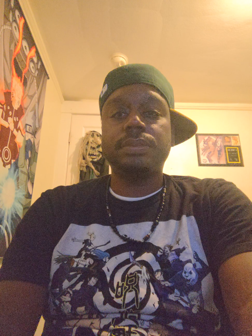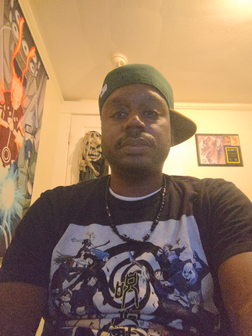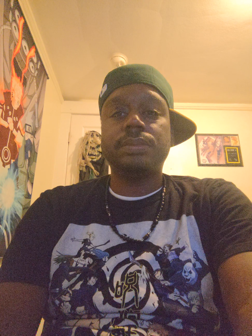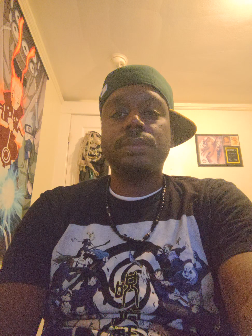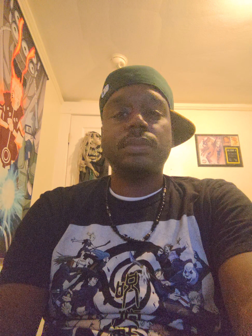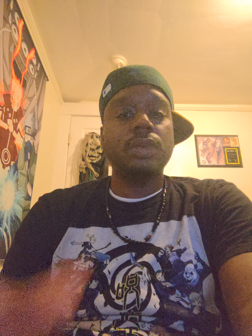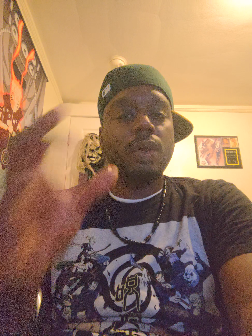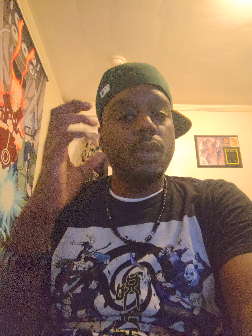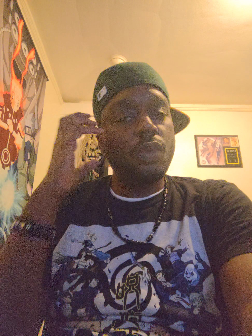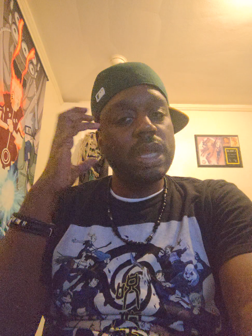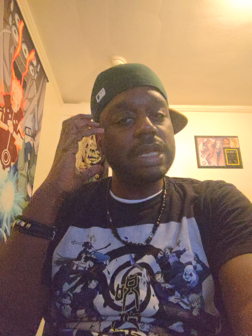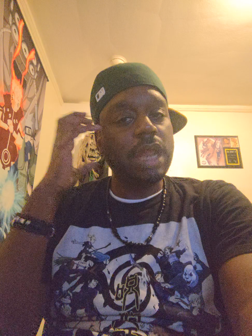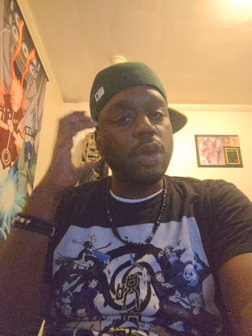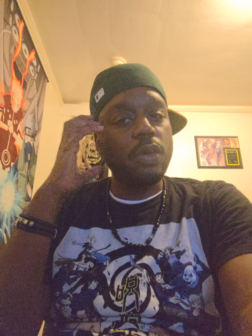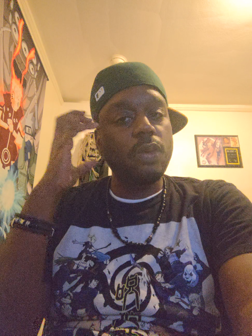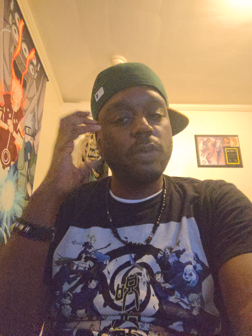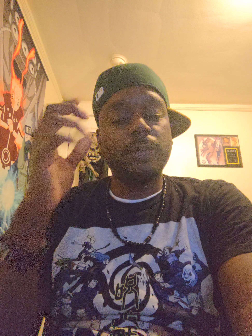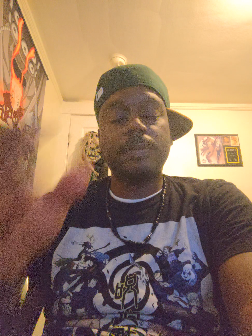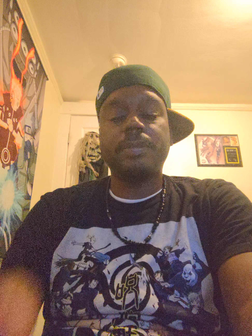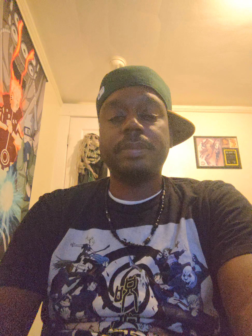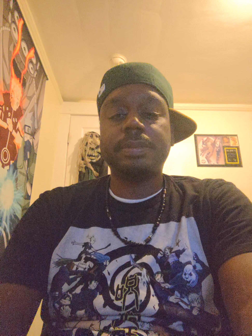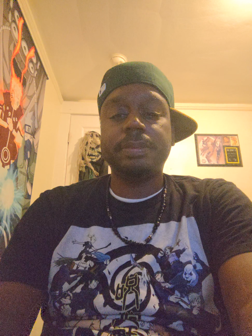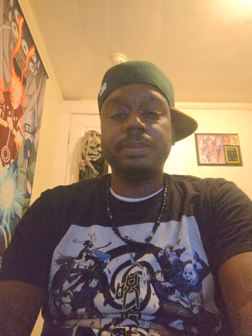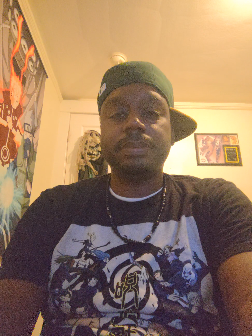radio